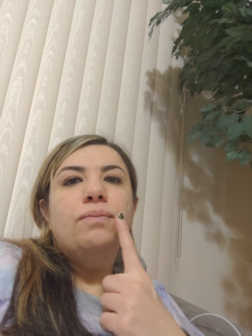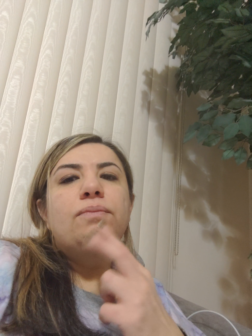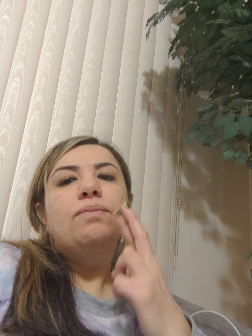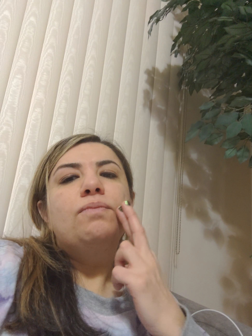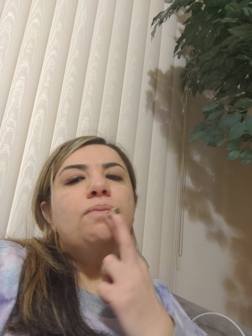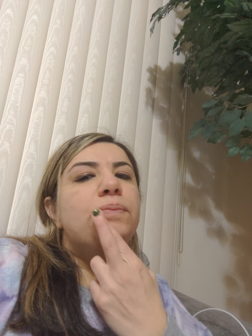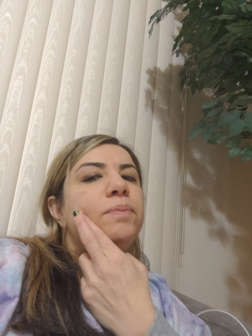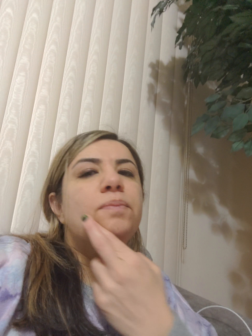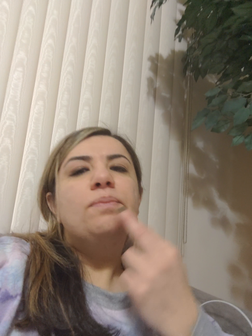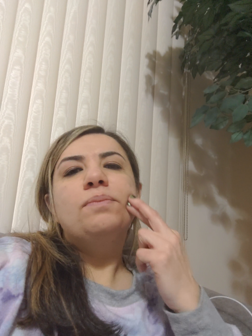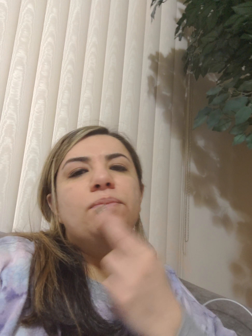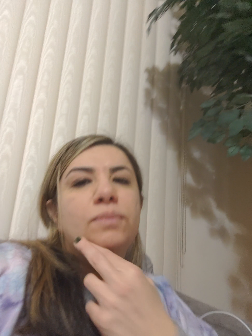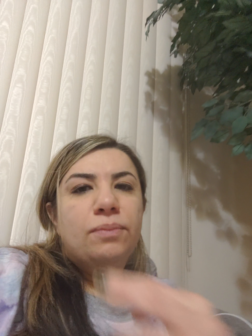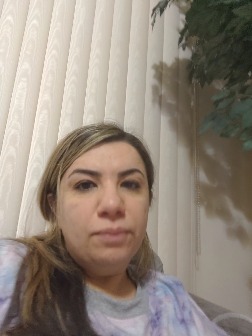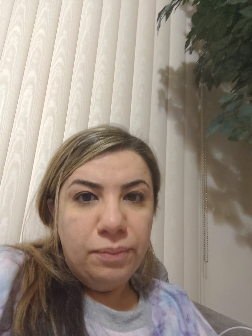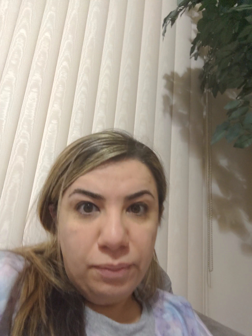chin